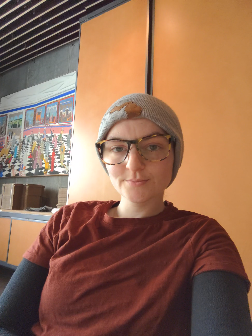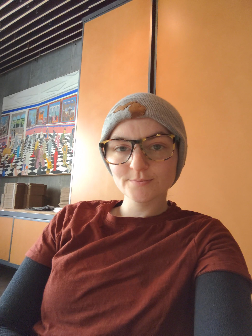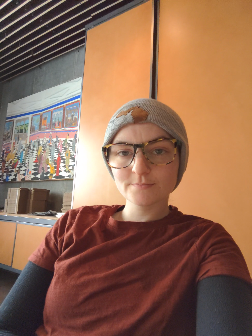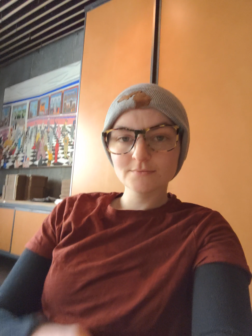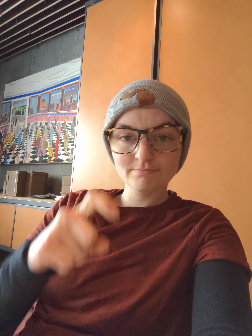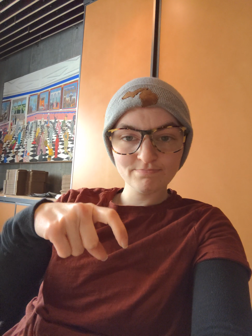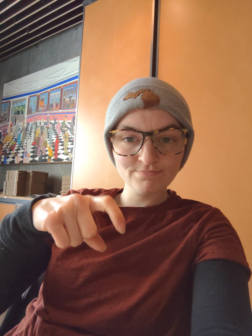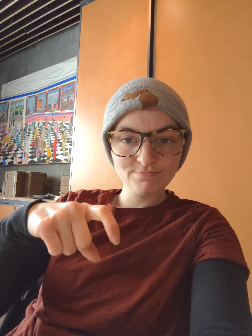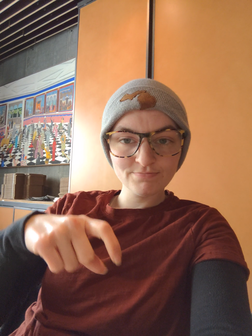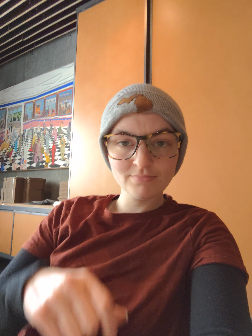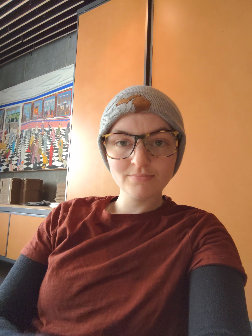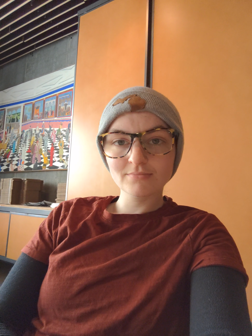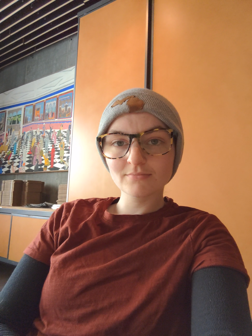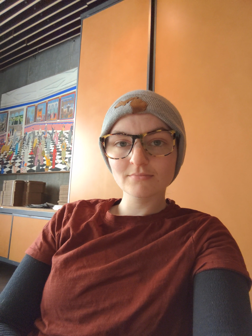time